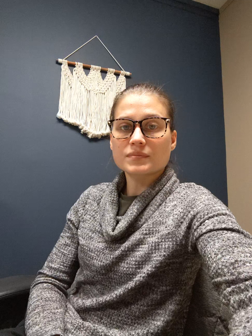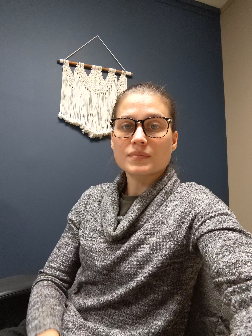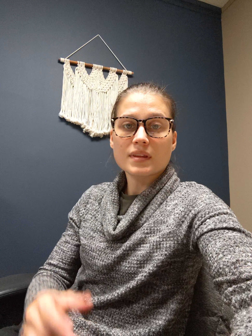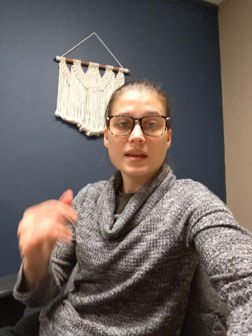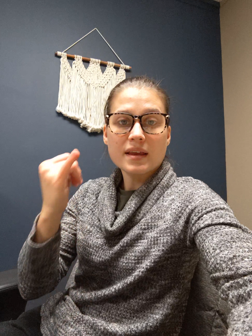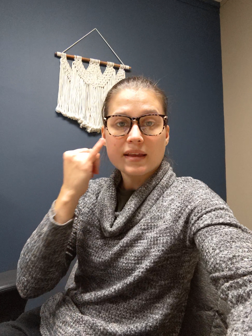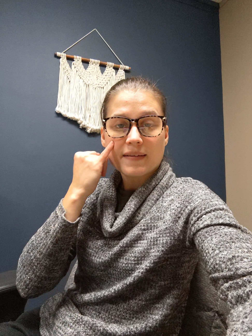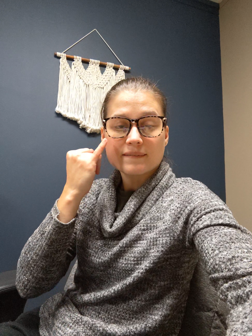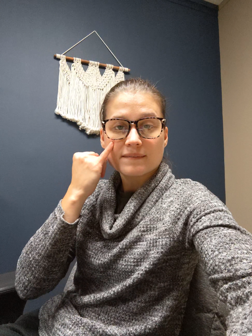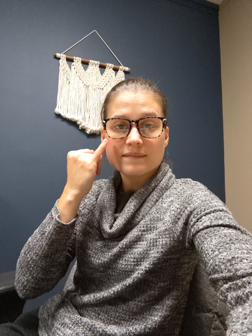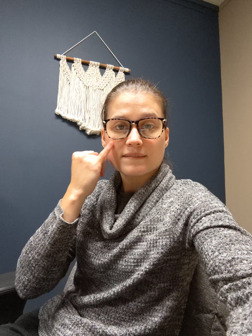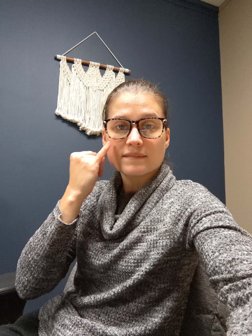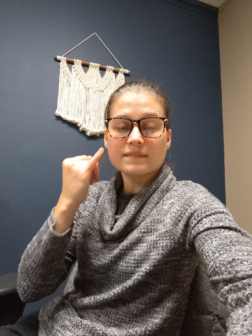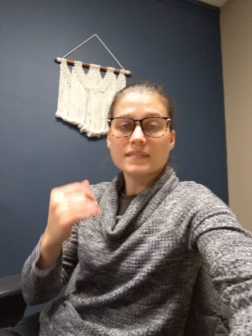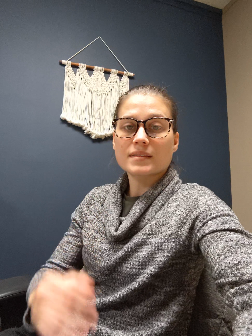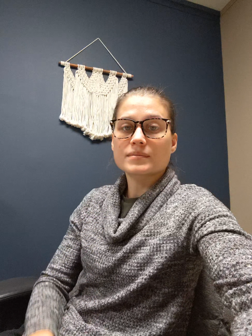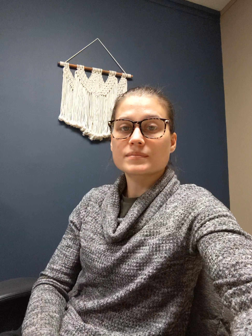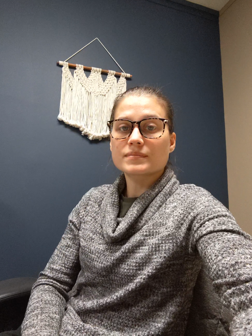if